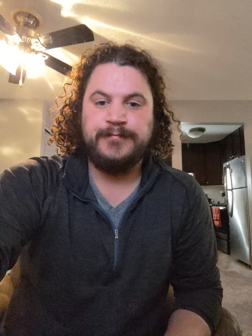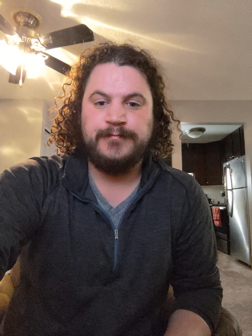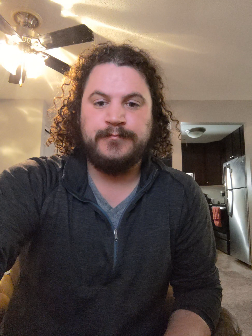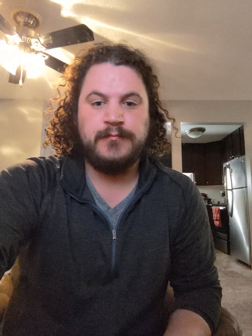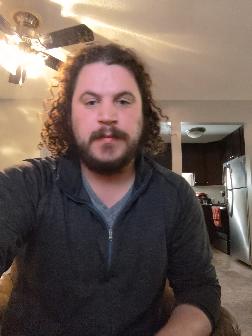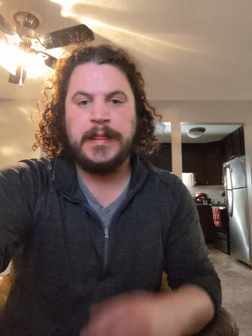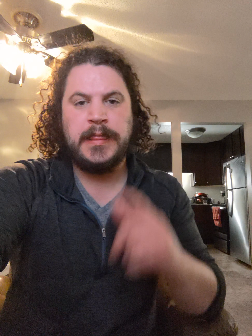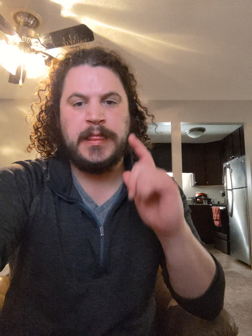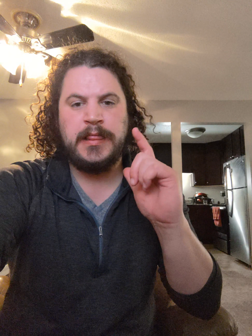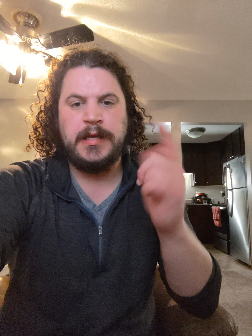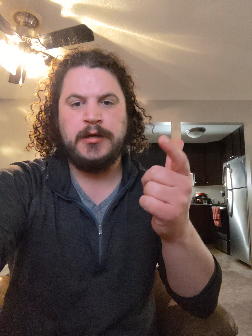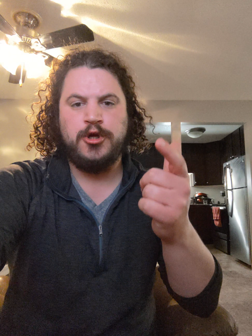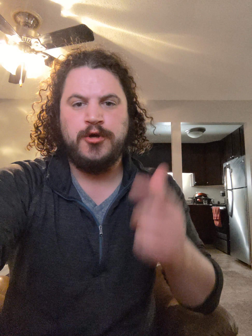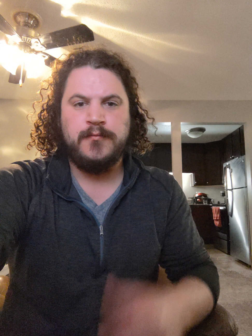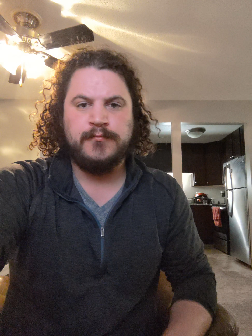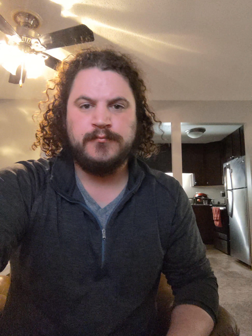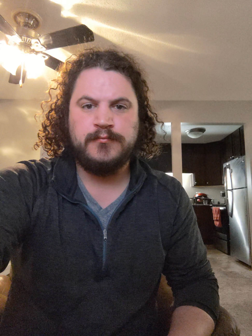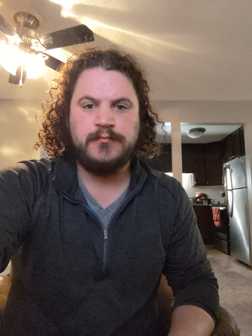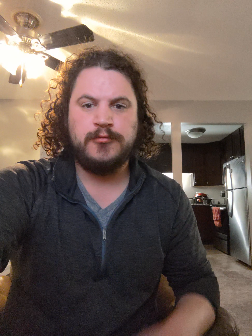later